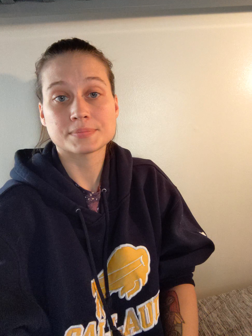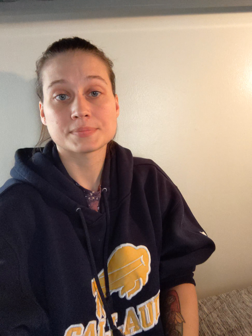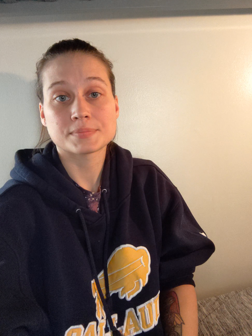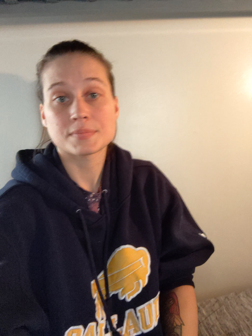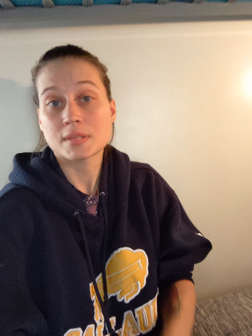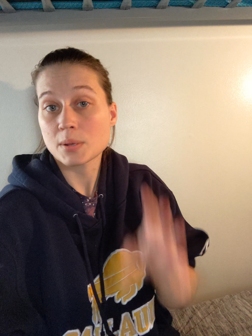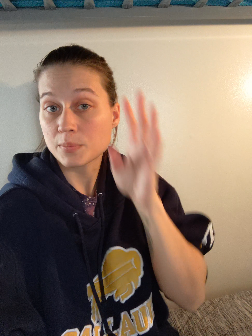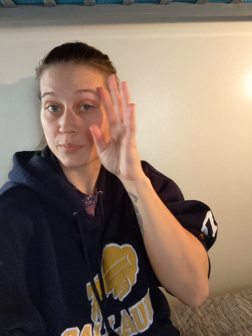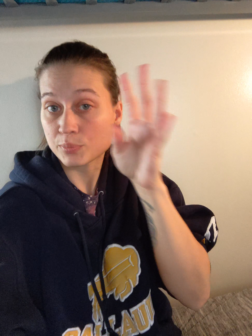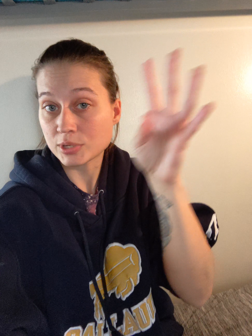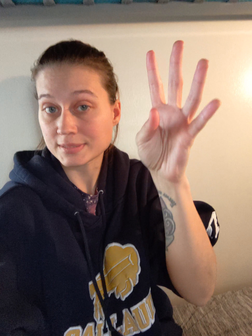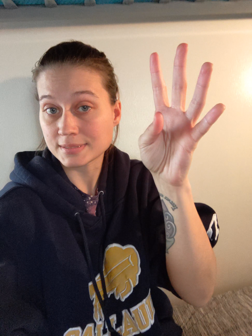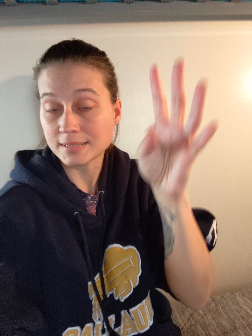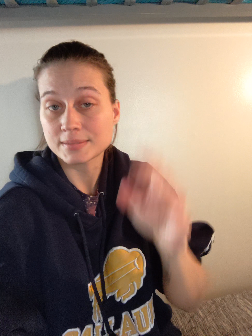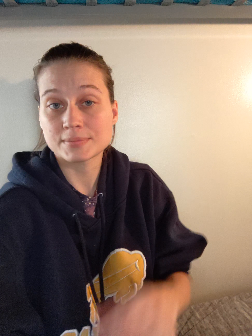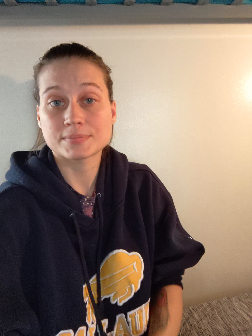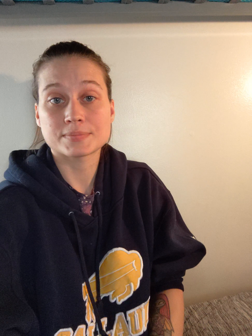pretend